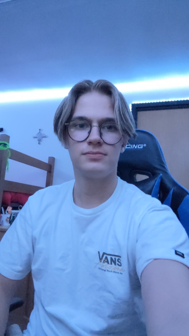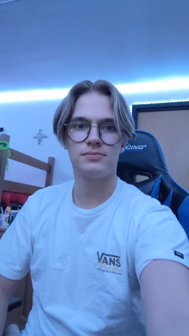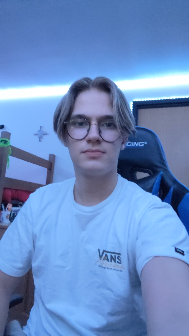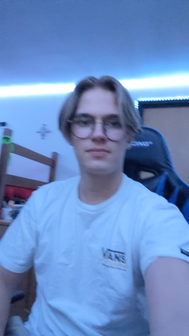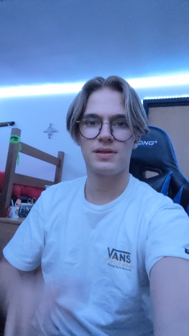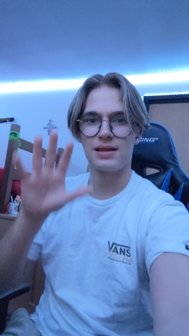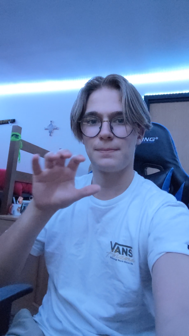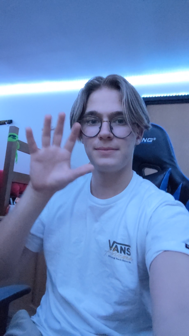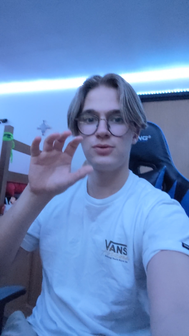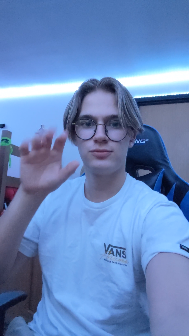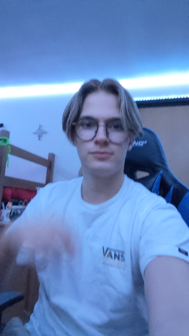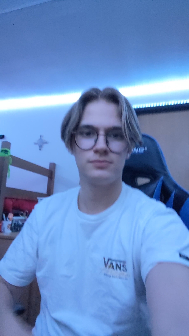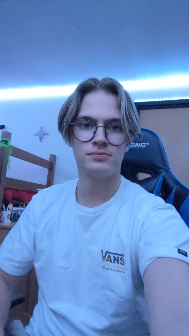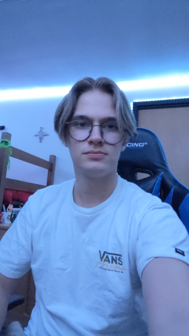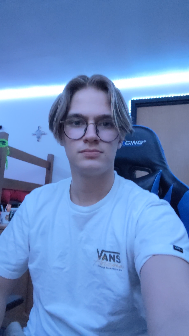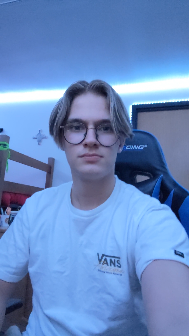climb